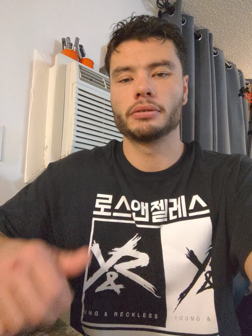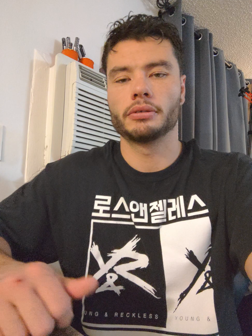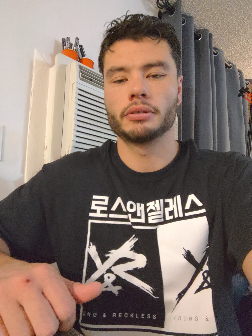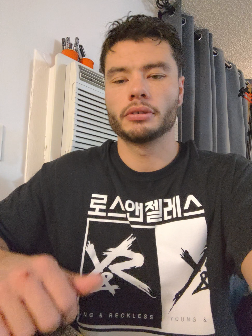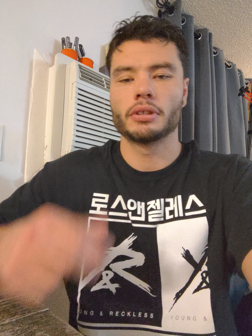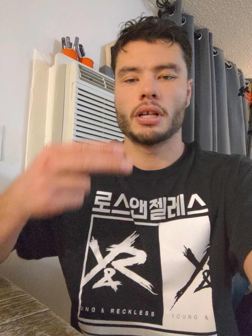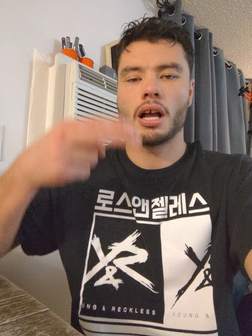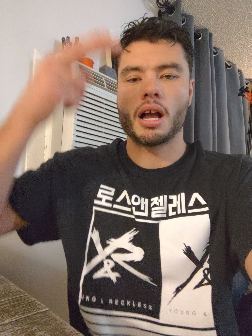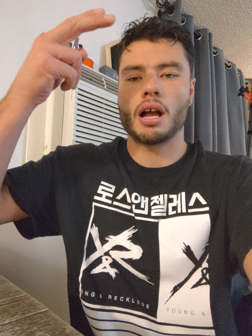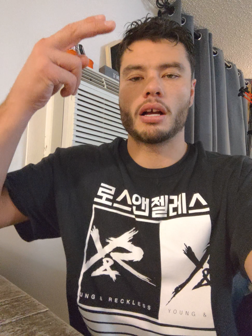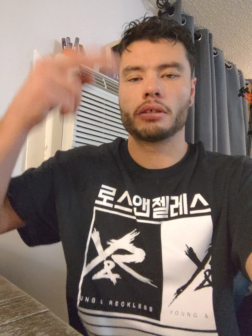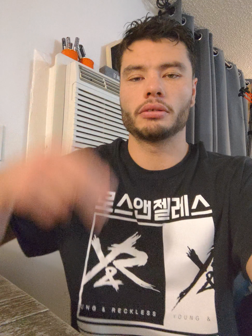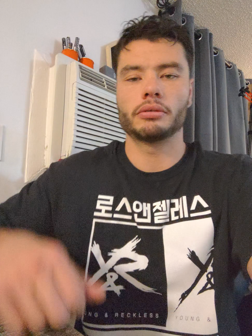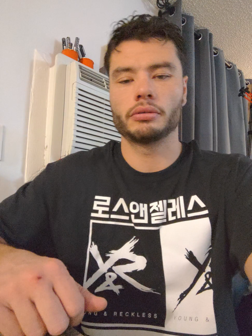high